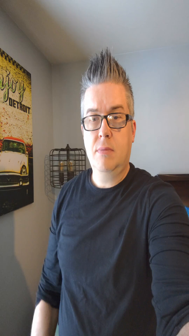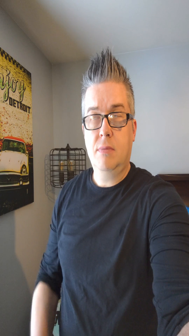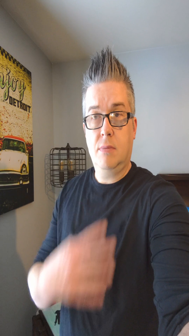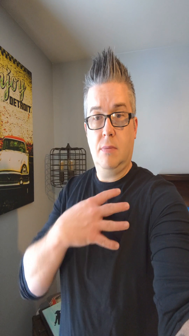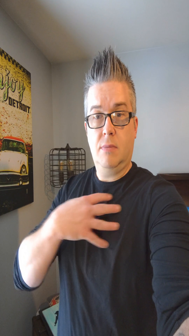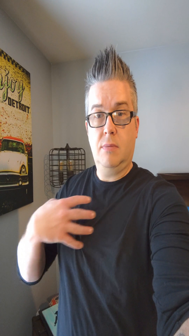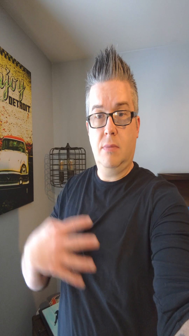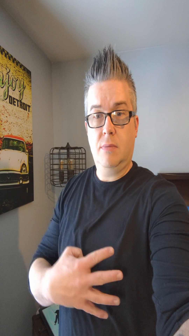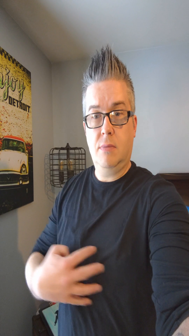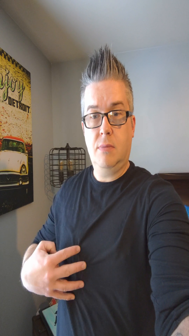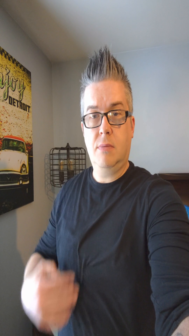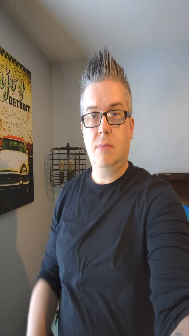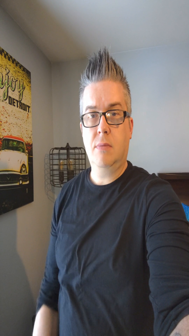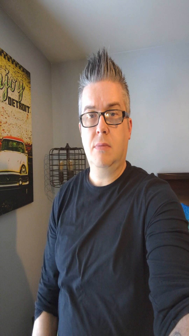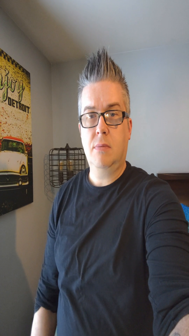zebra